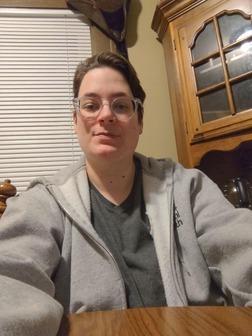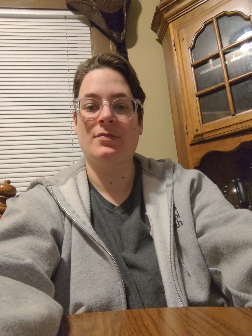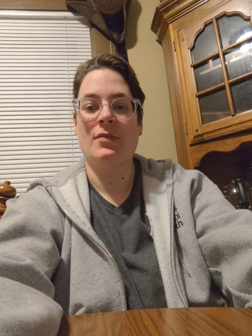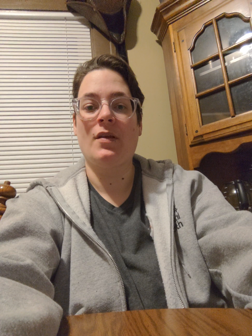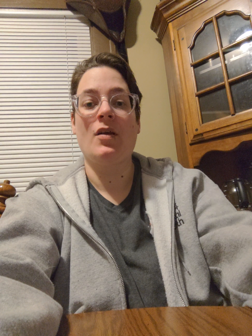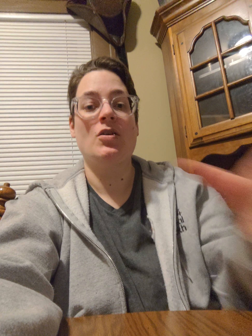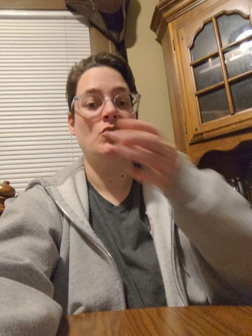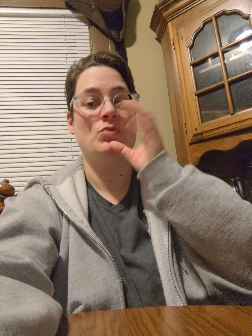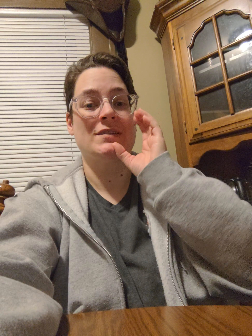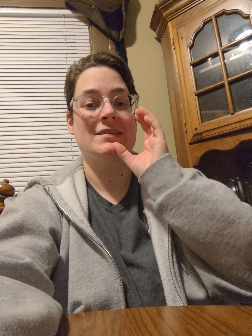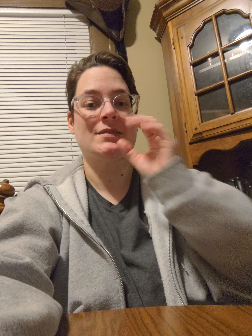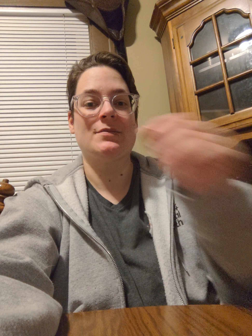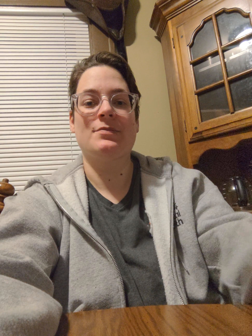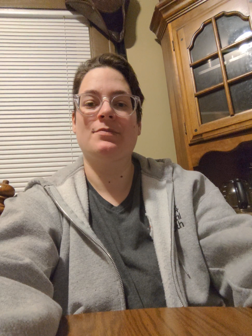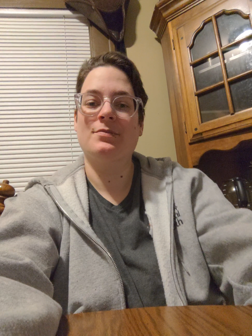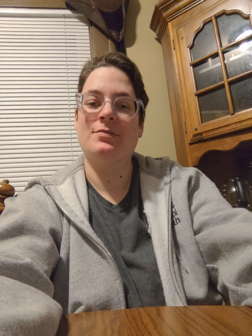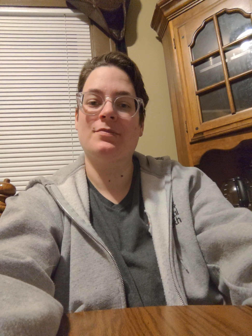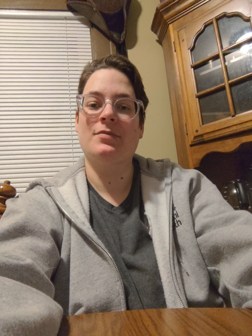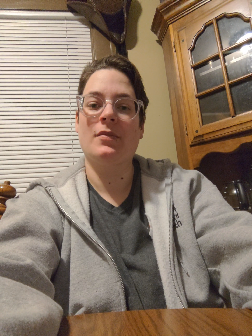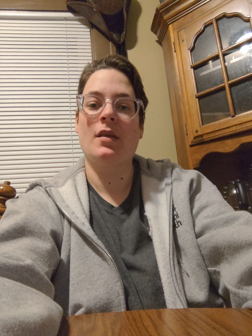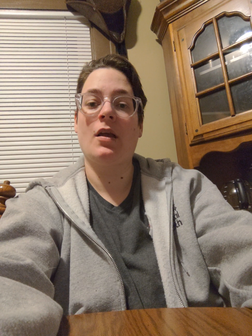drink